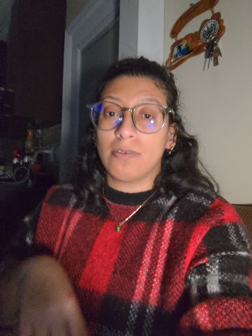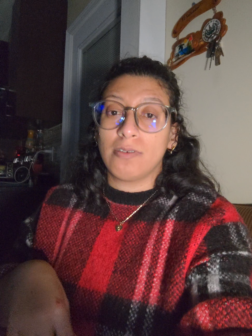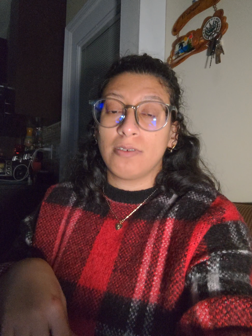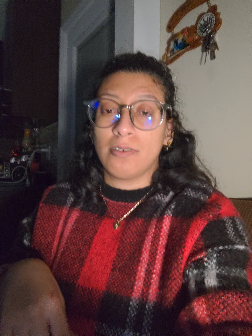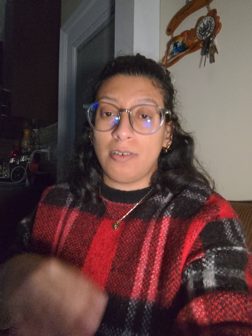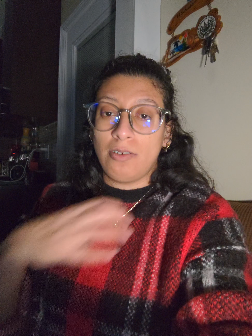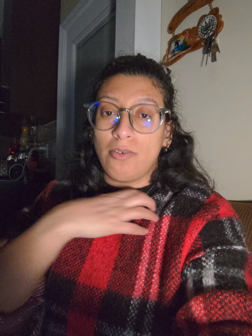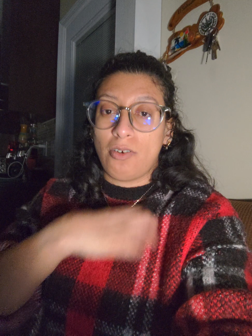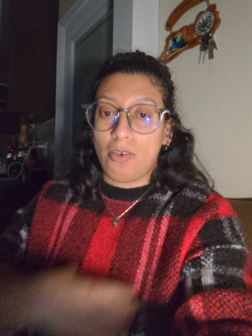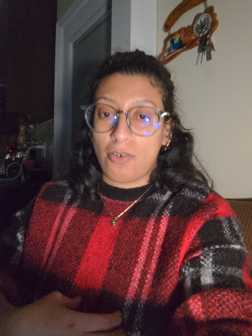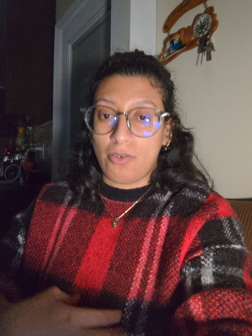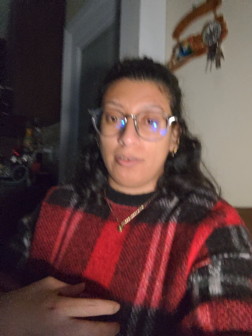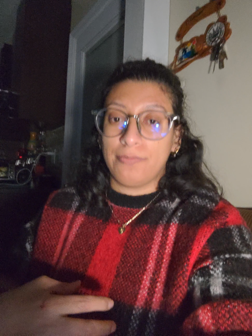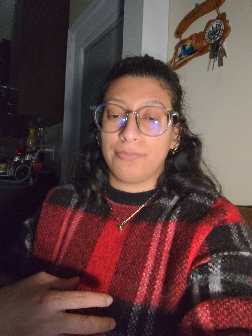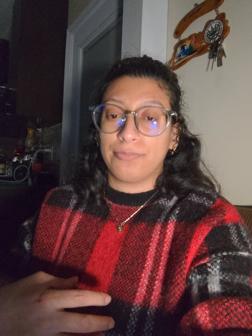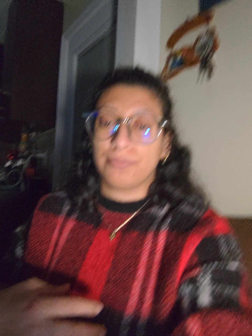hungry